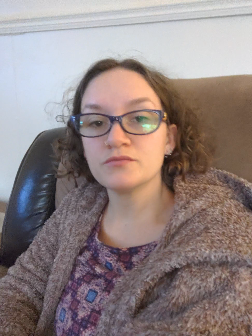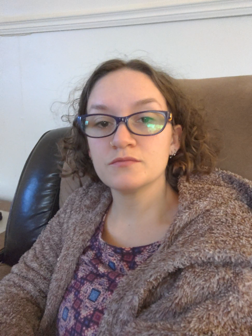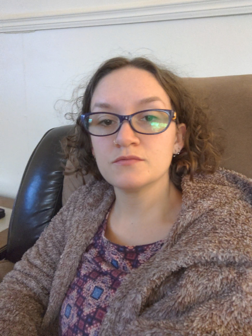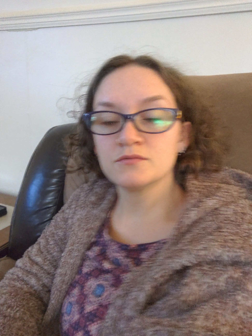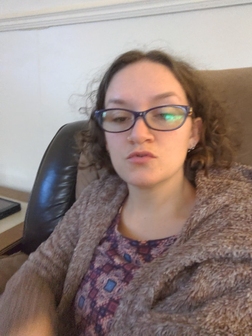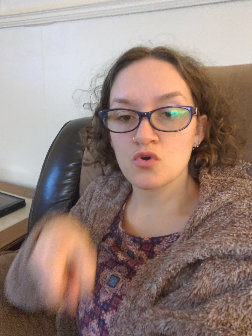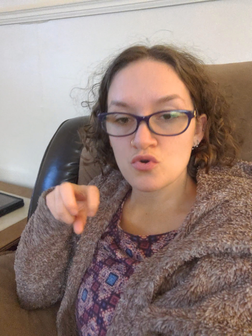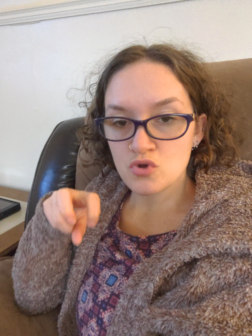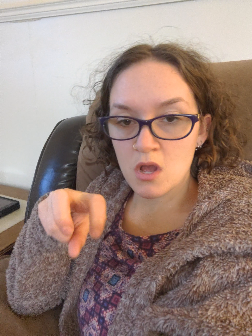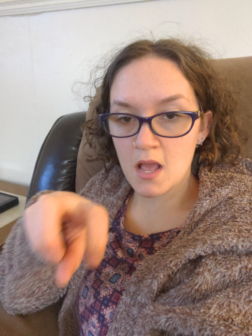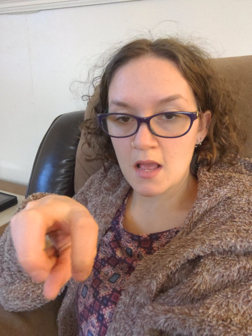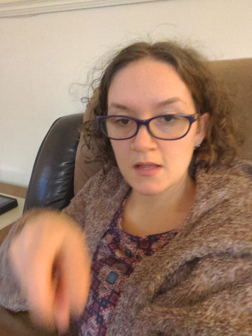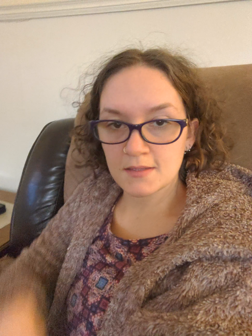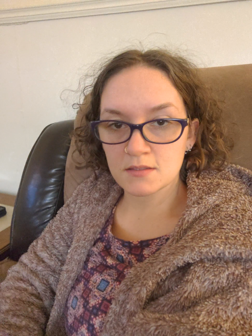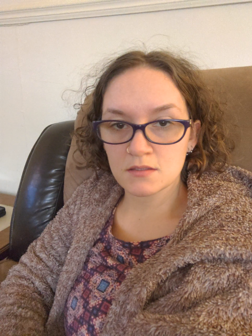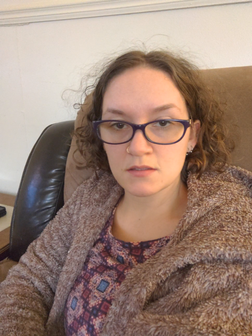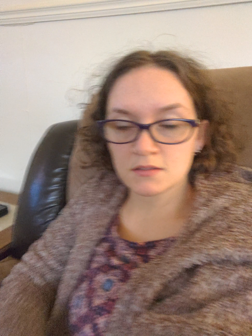ride